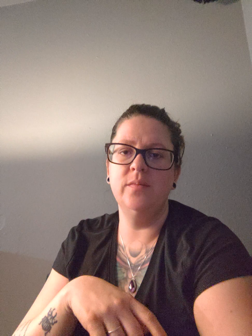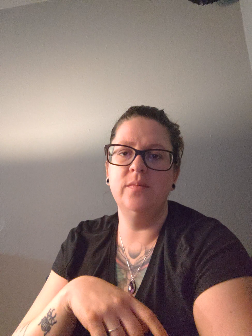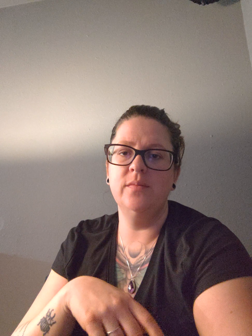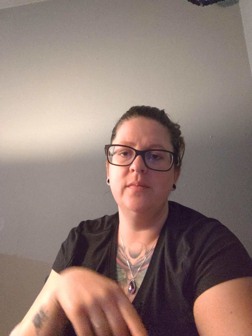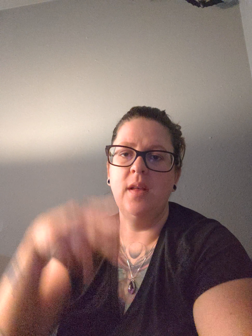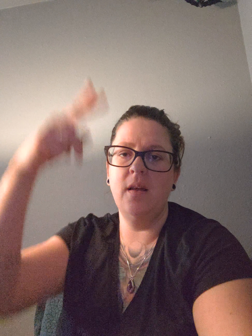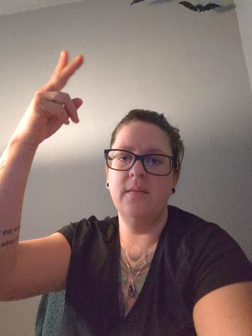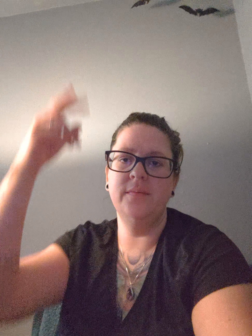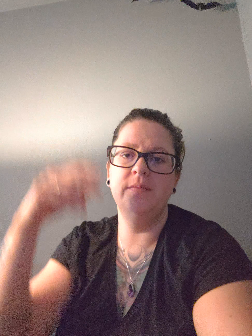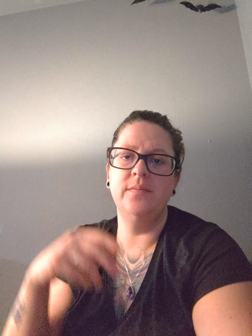high